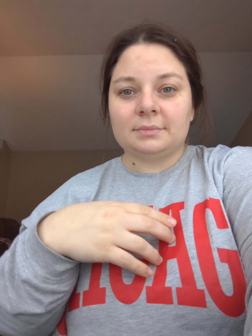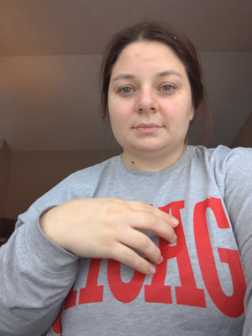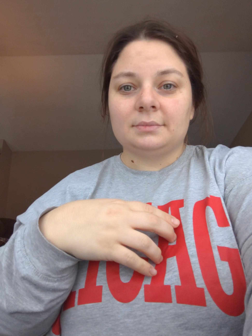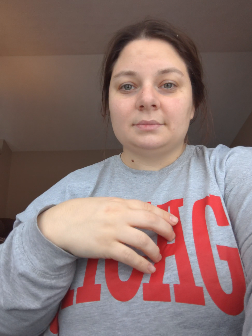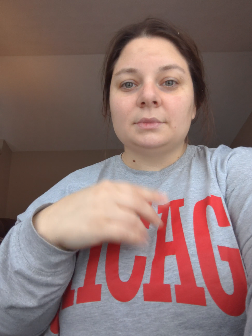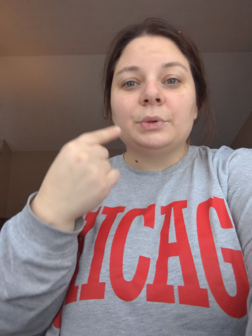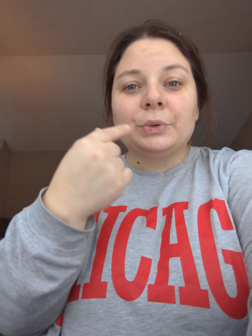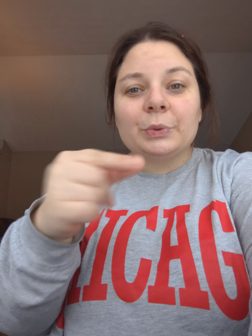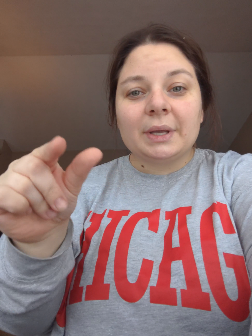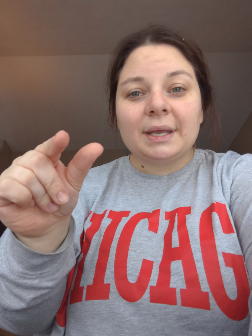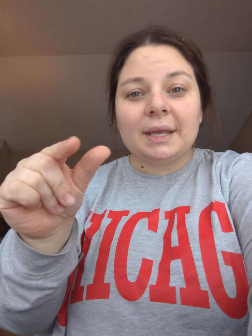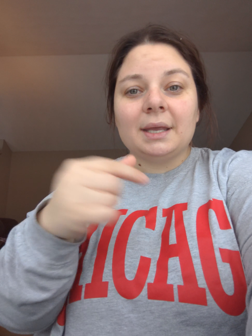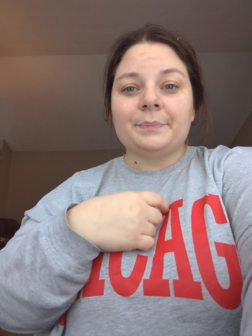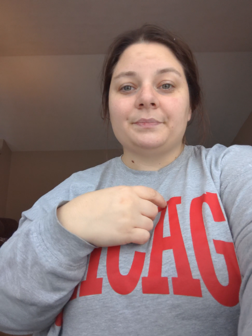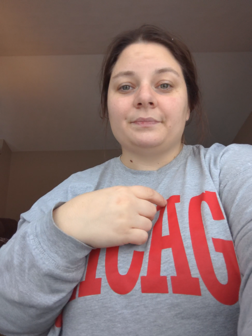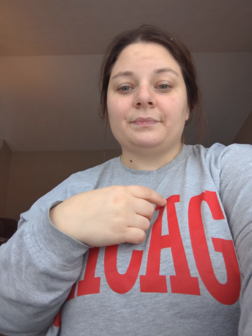green